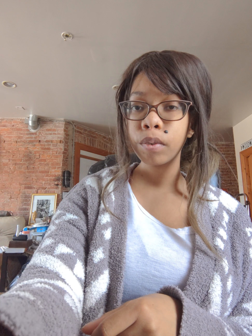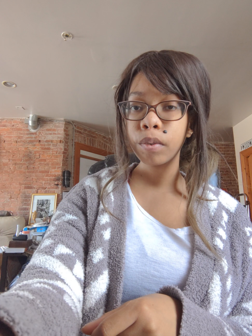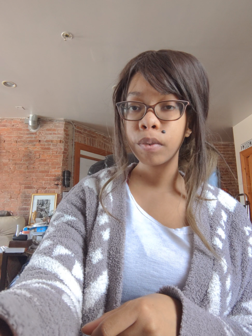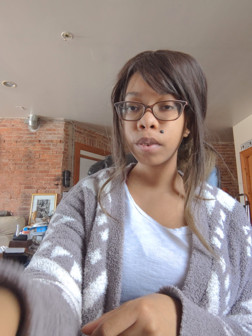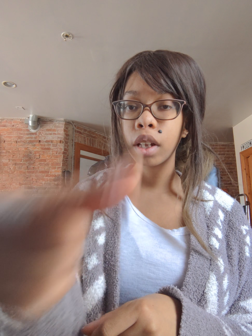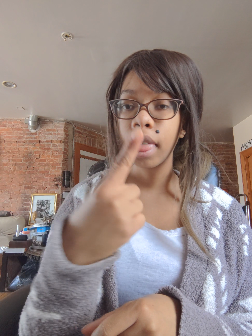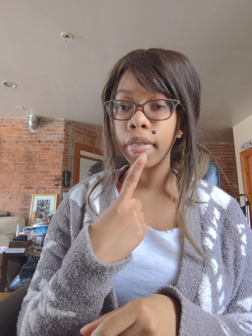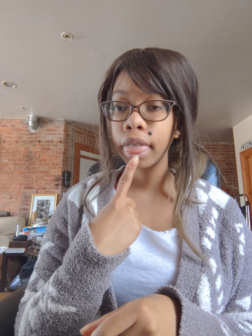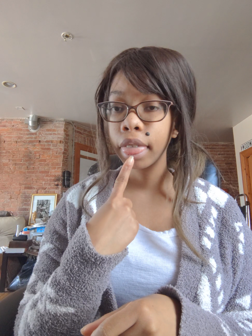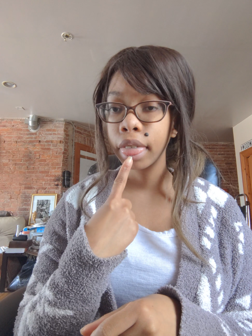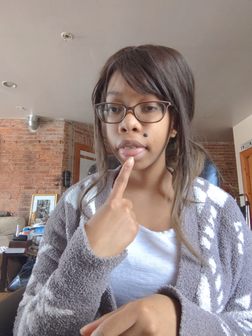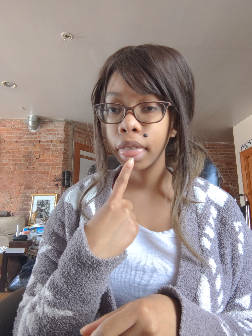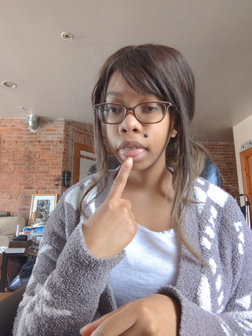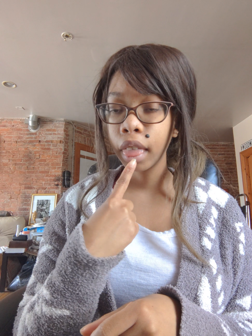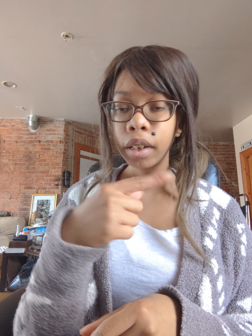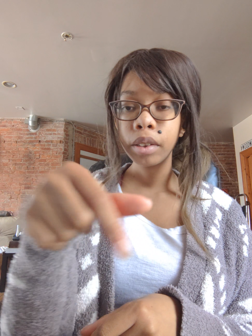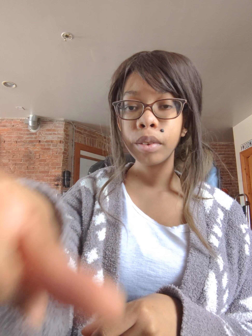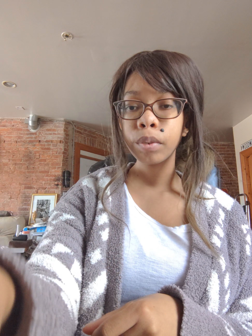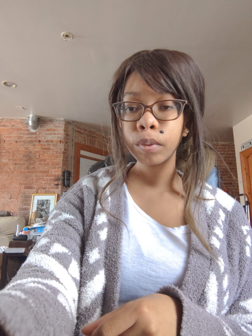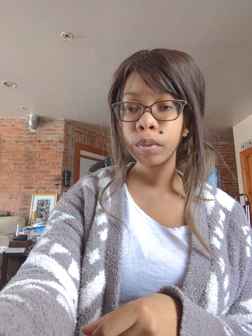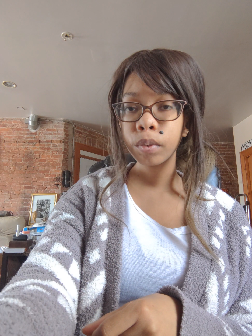tongue